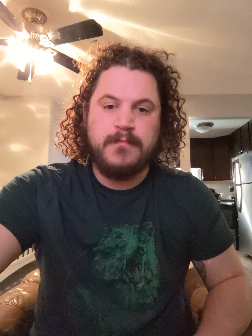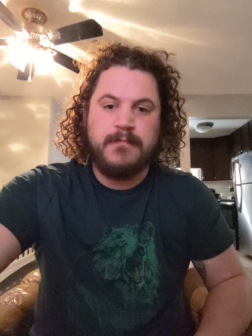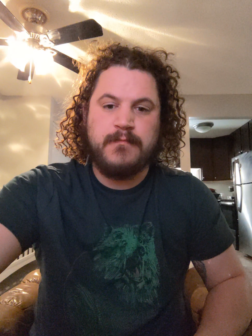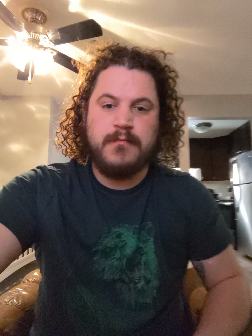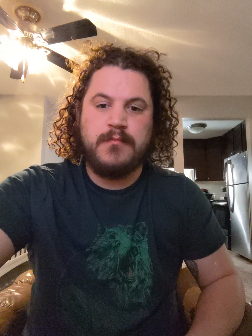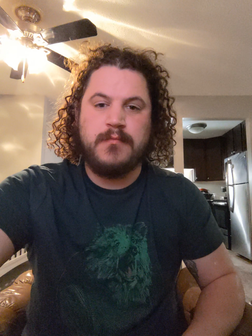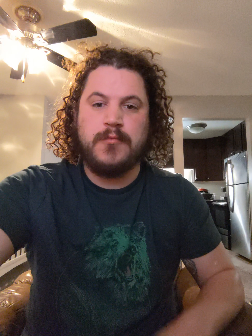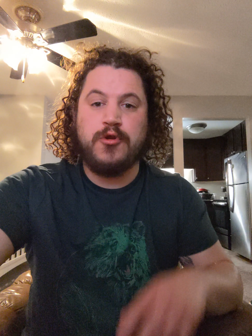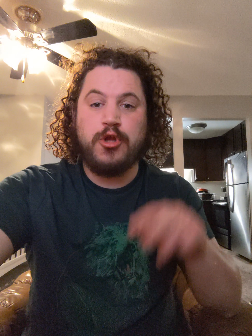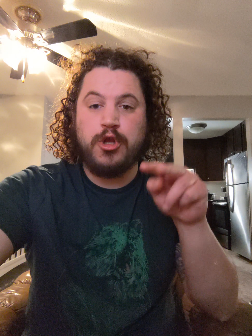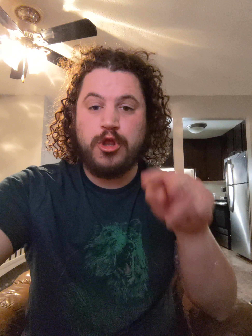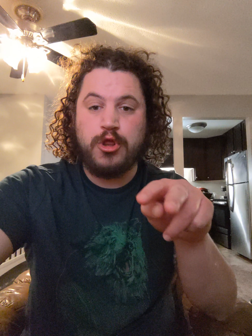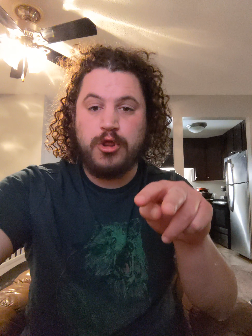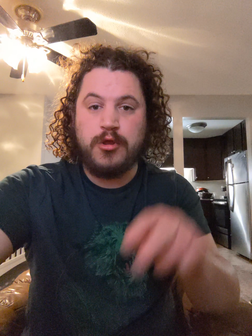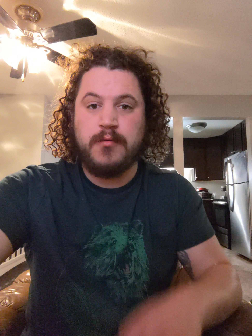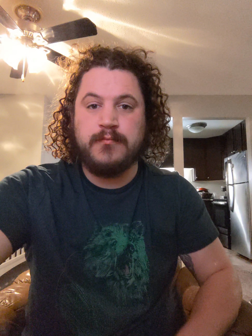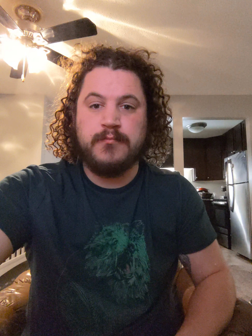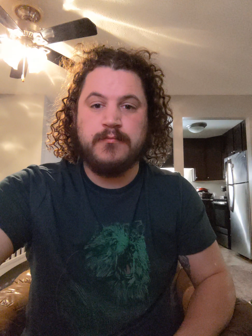look